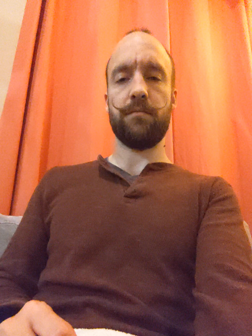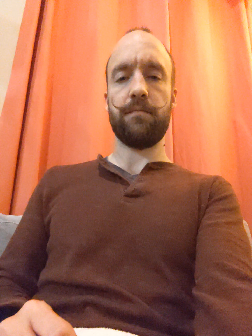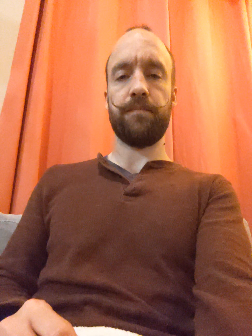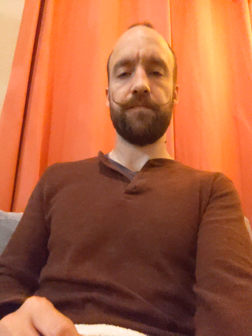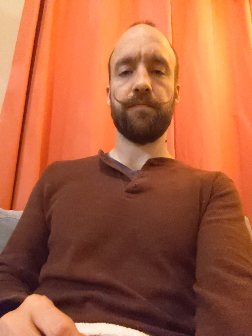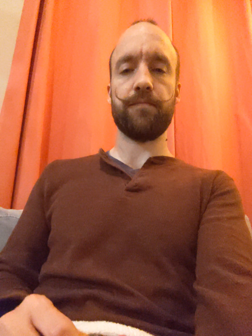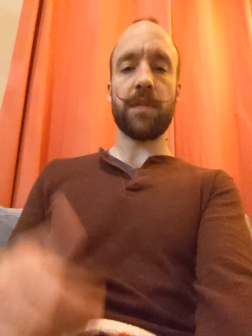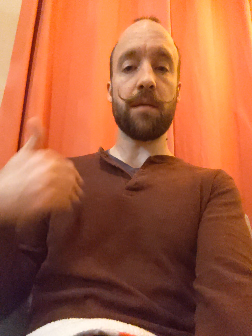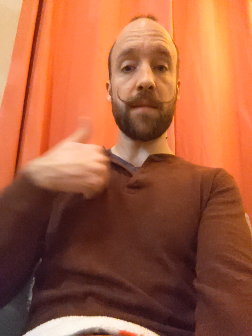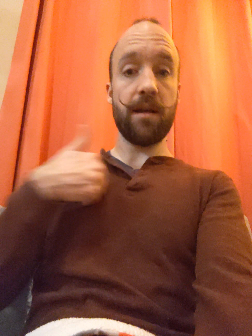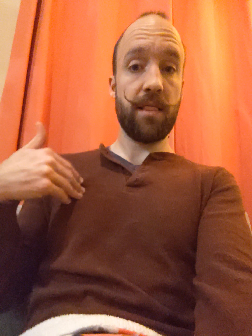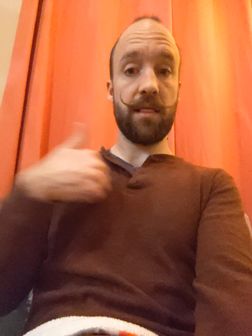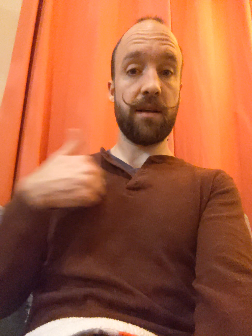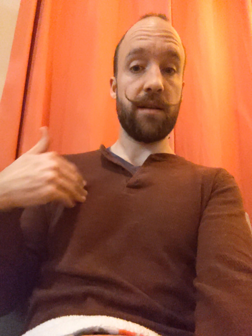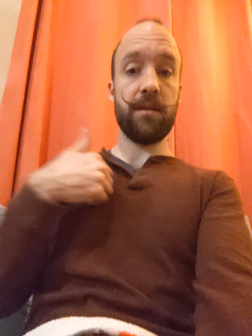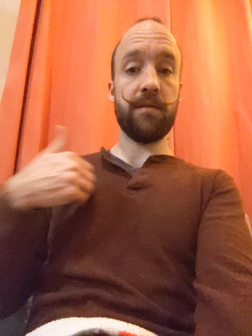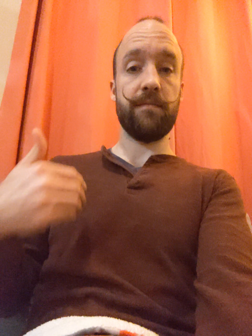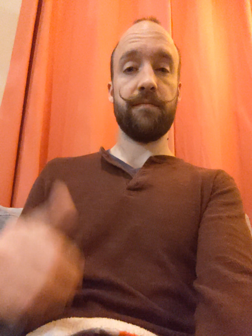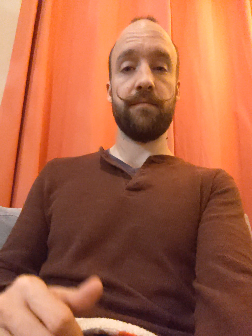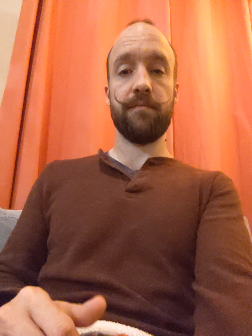animal